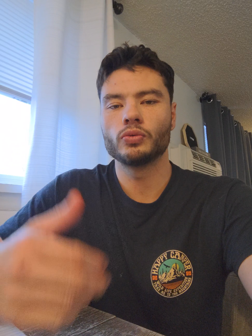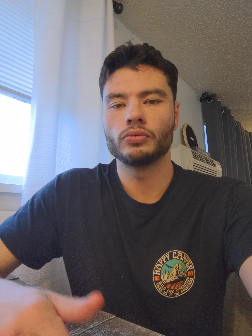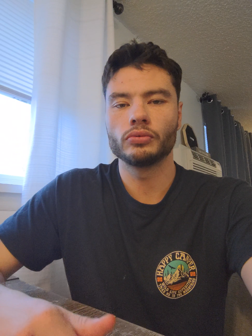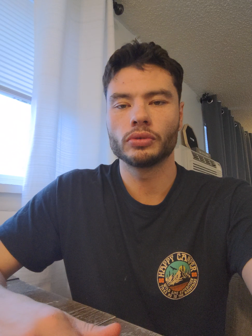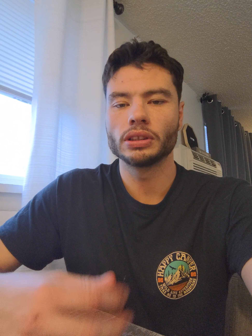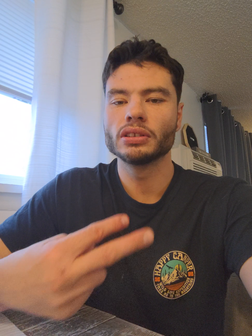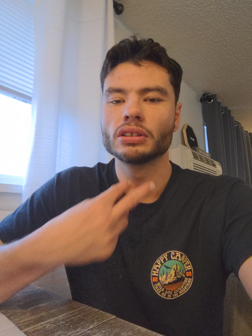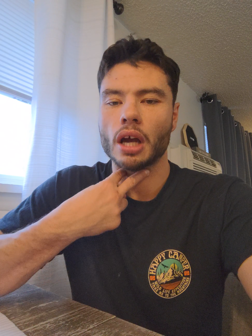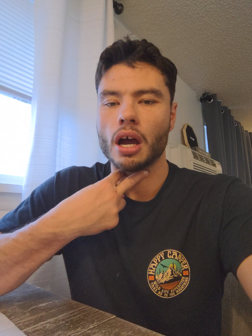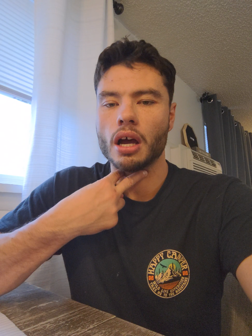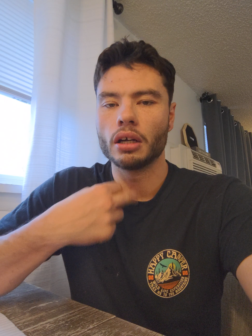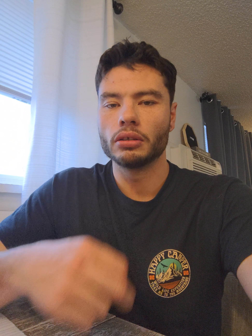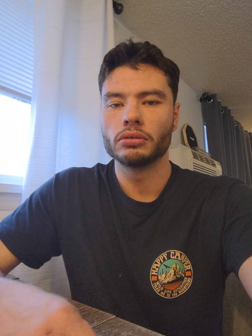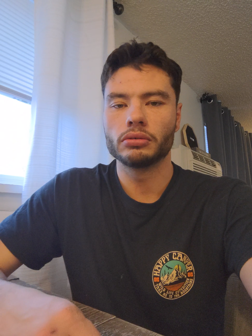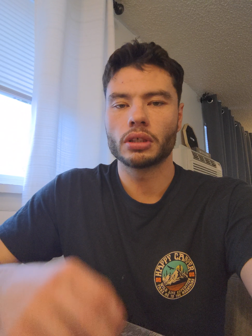stuck